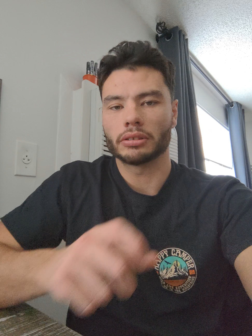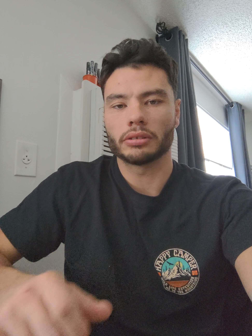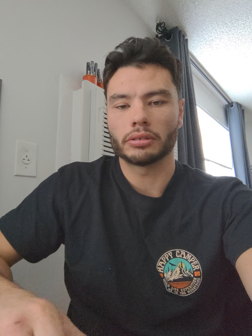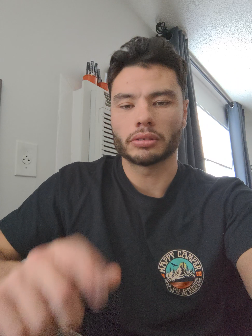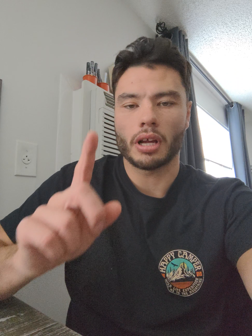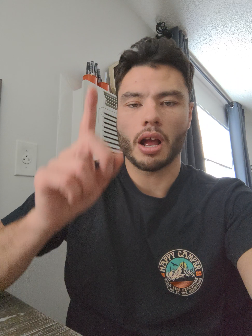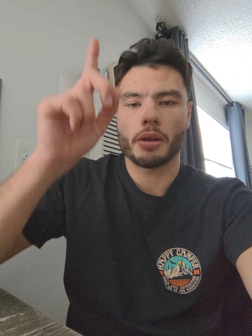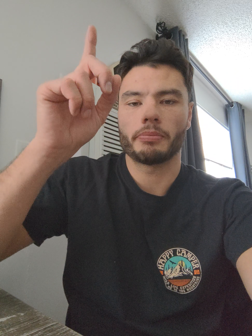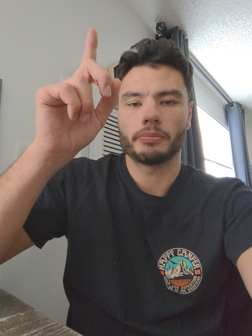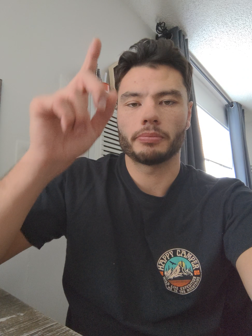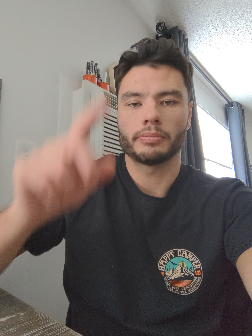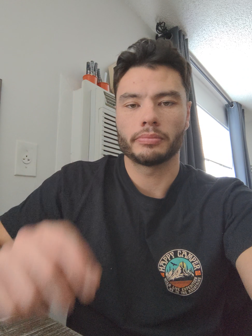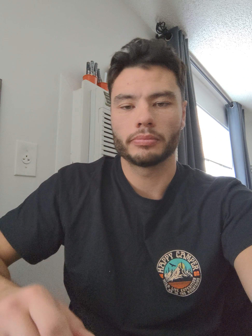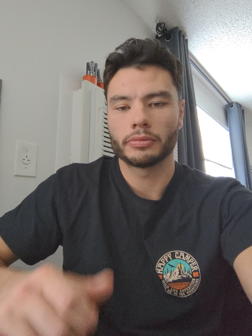up